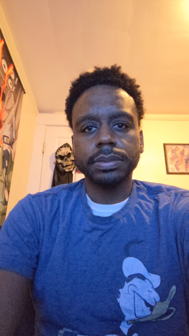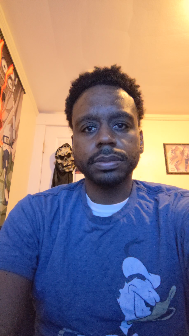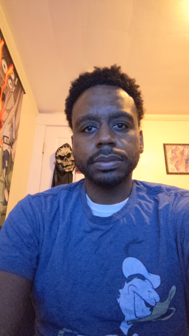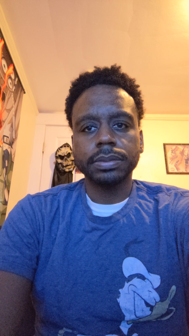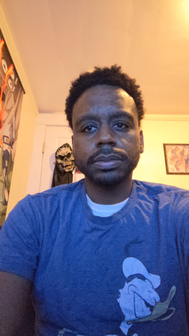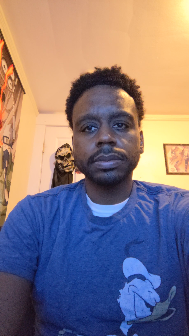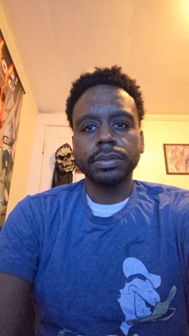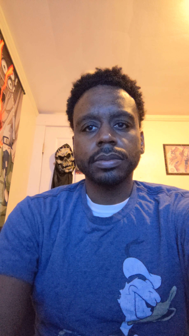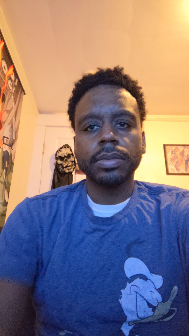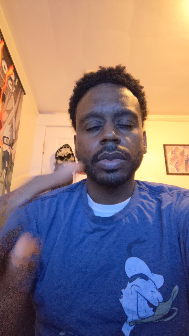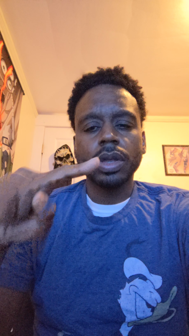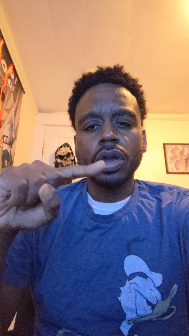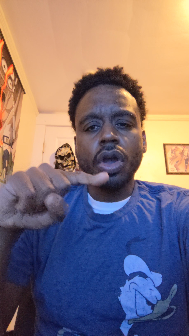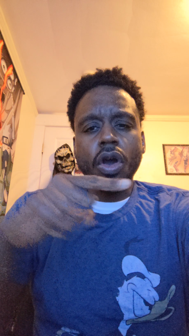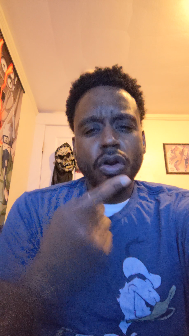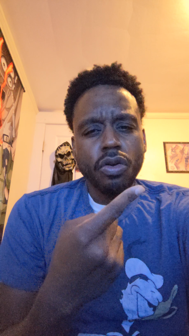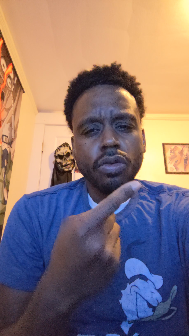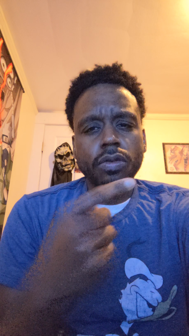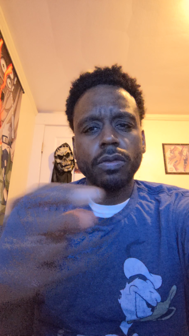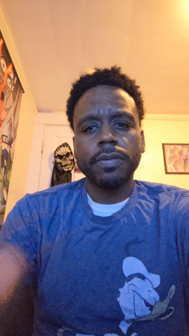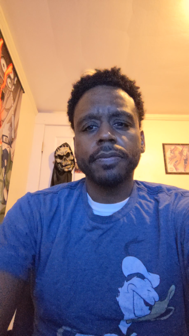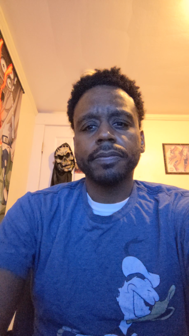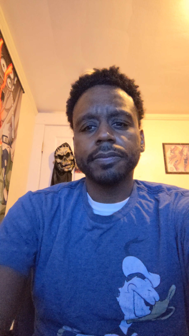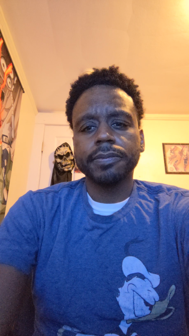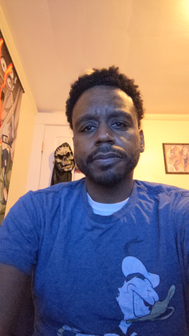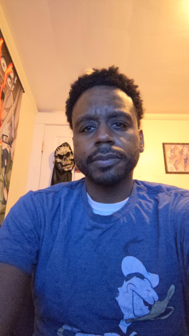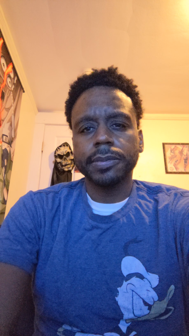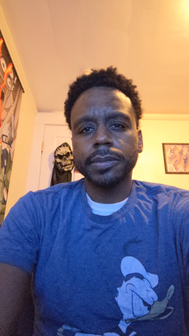hurt